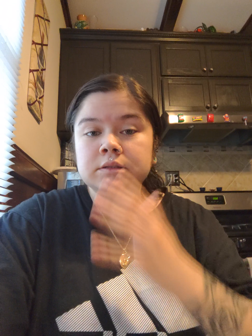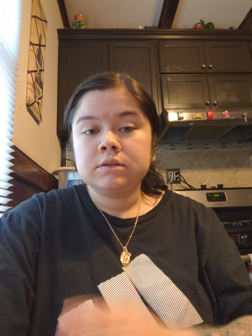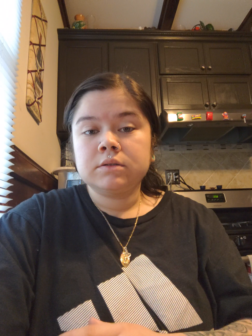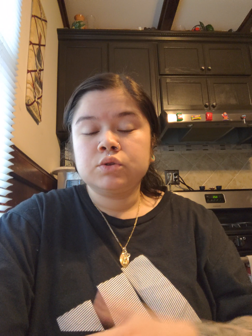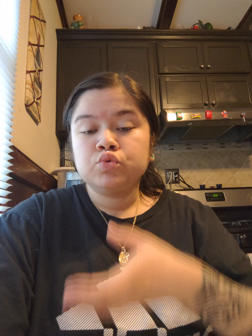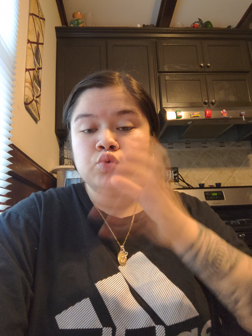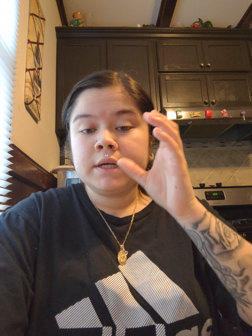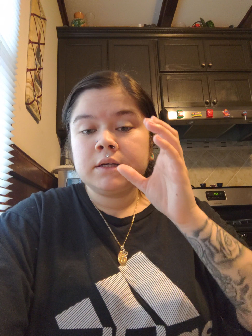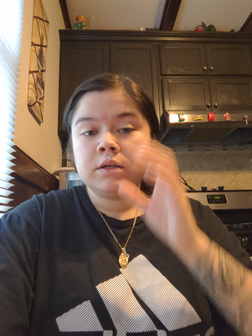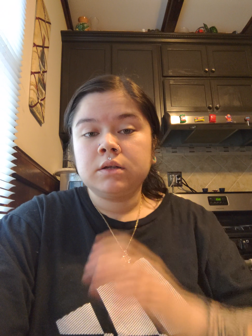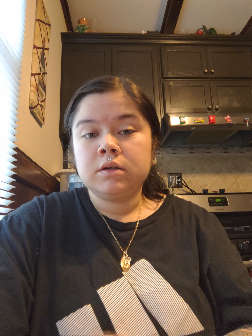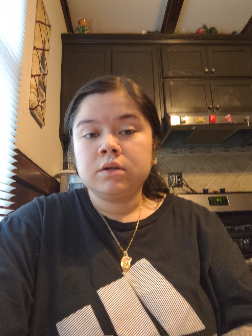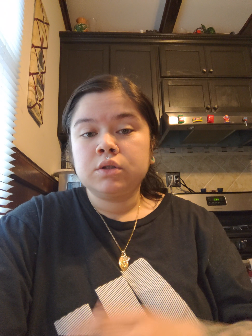drink